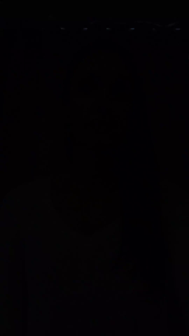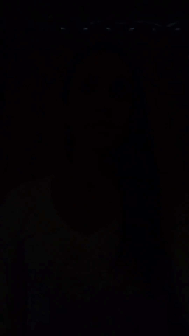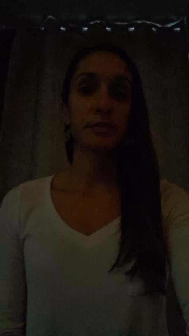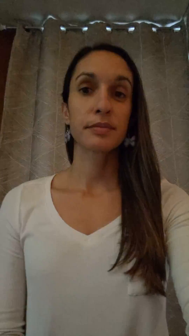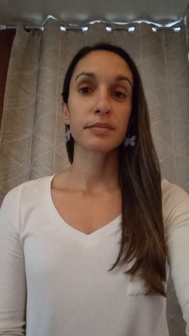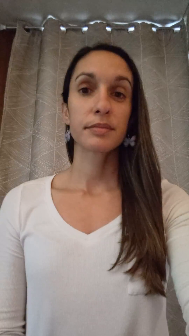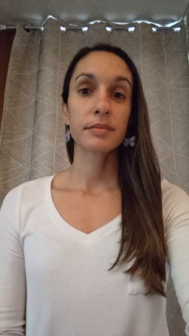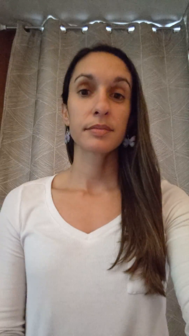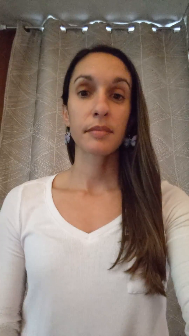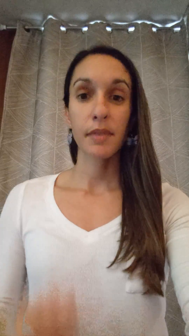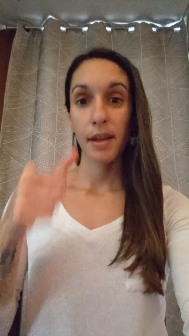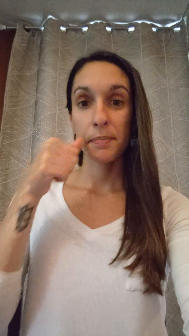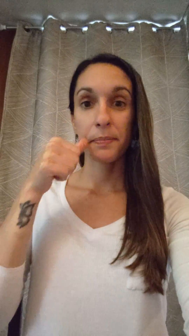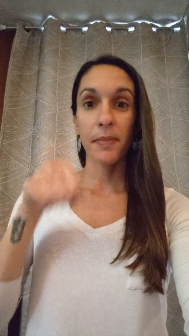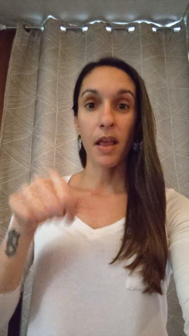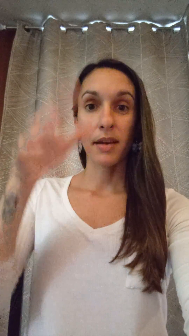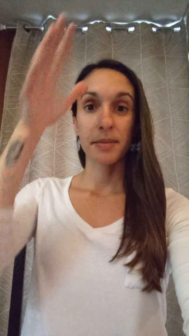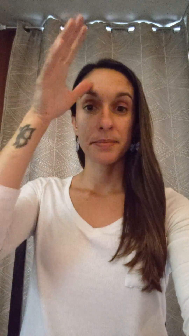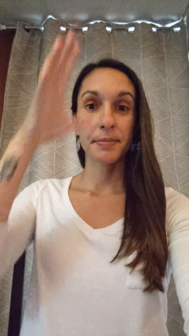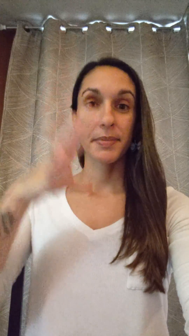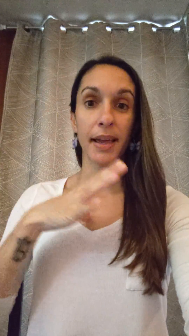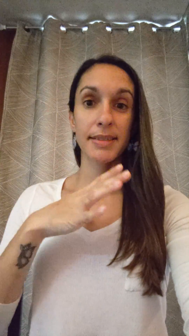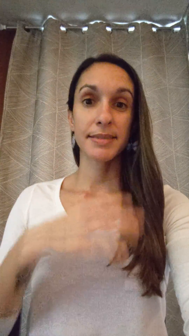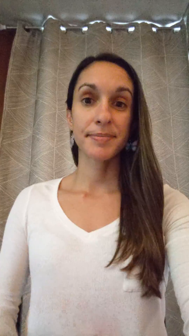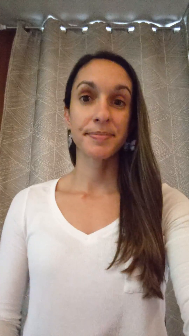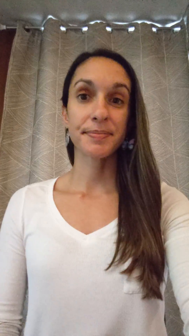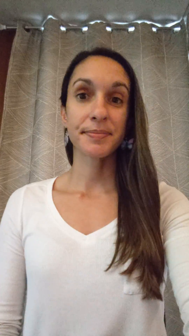mailman